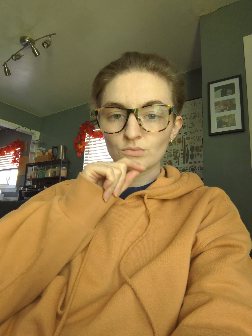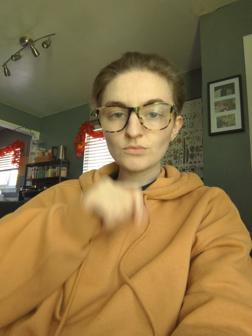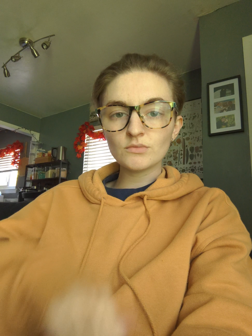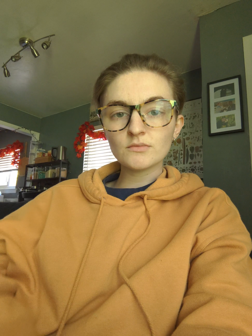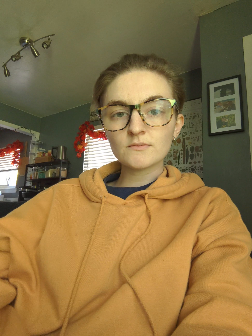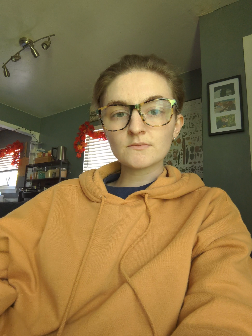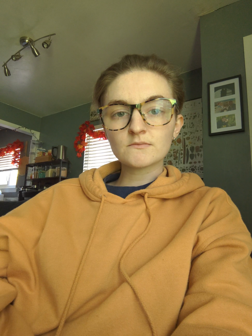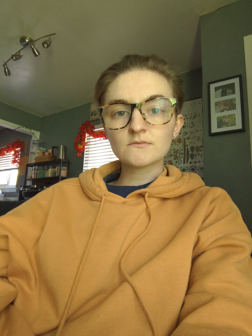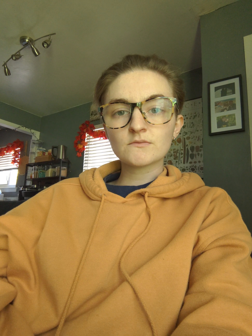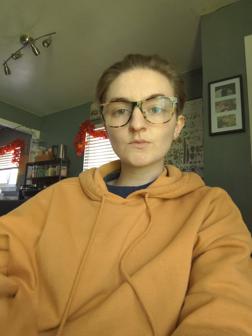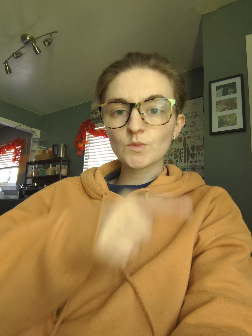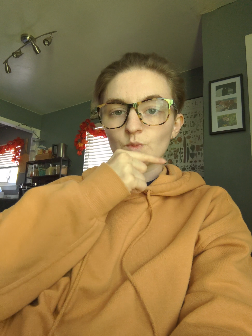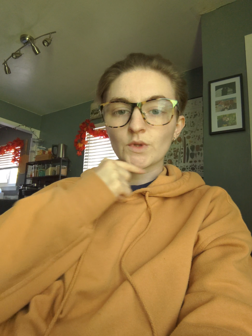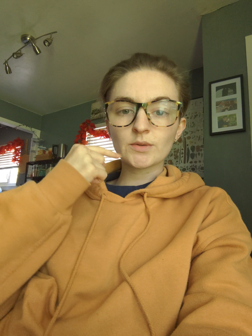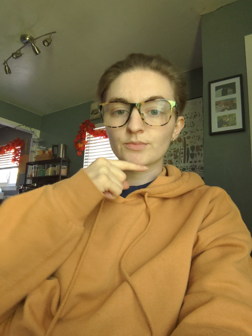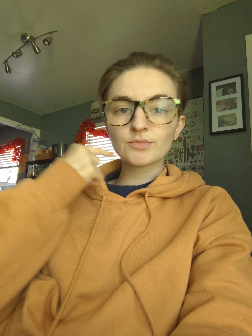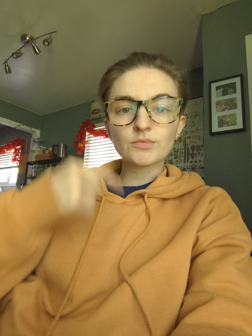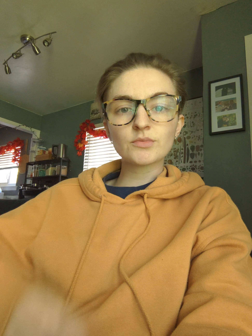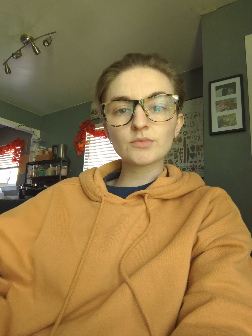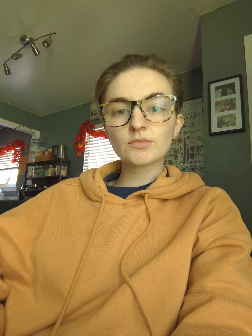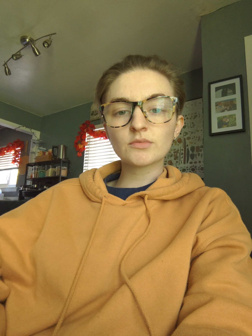glue